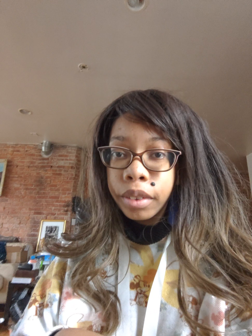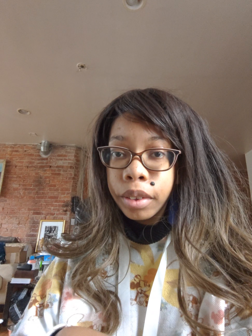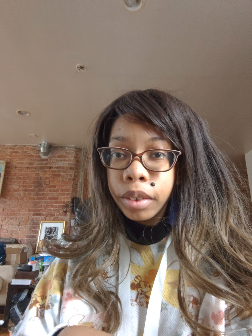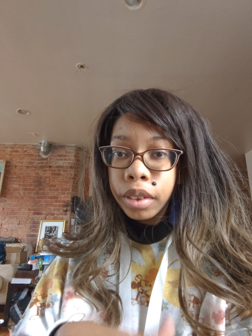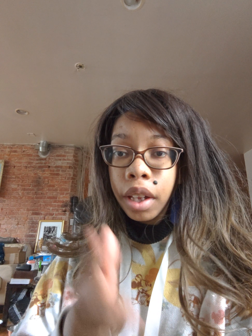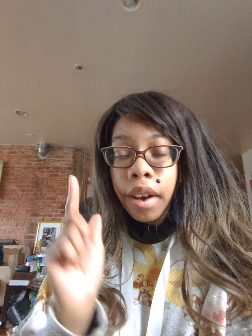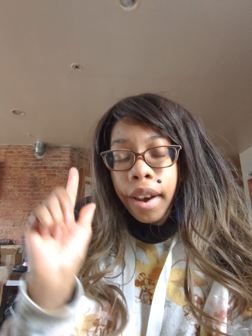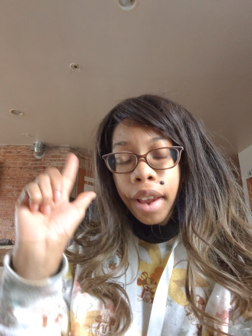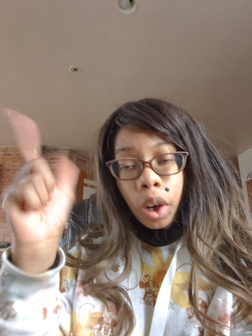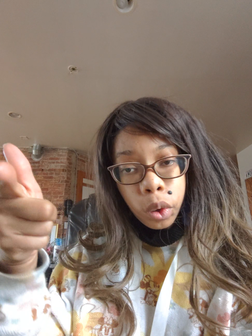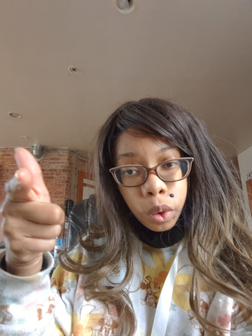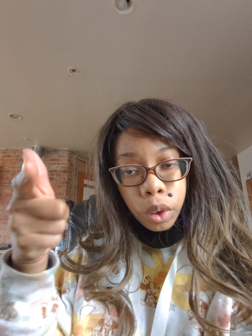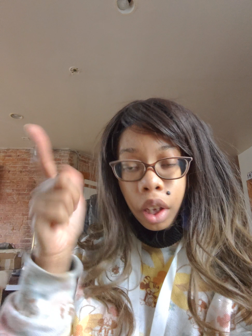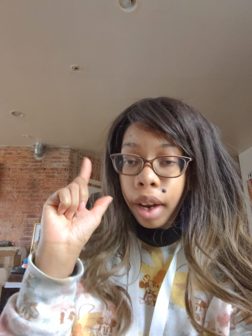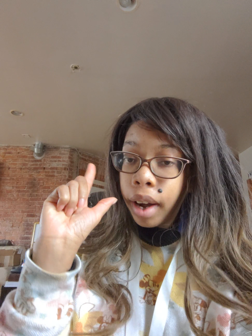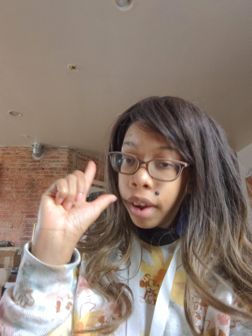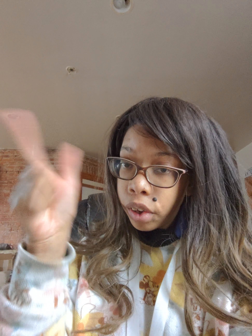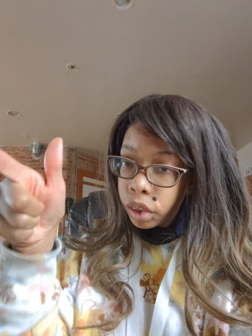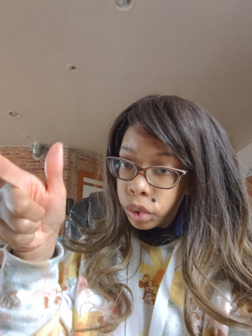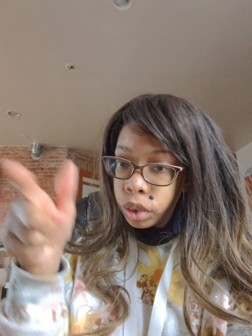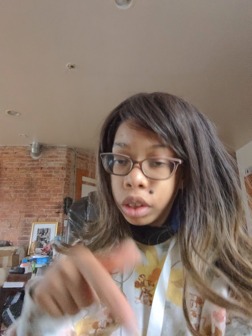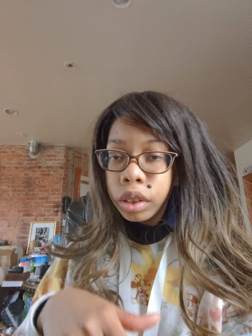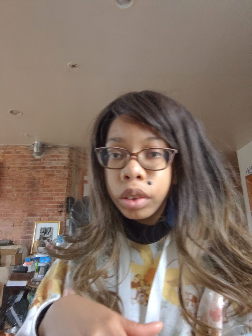later